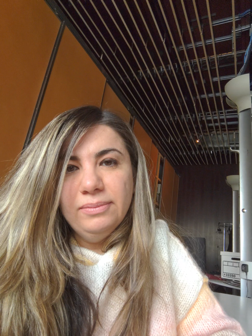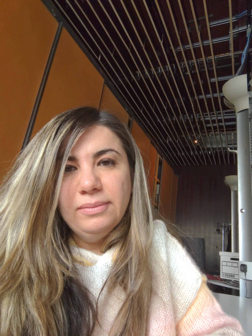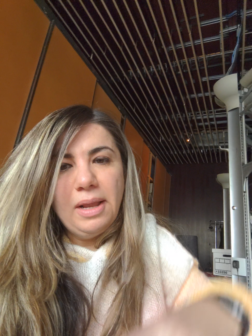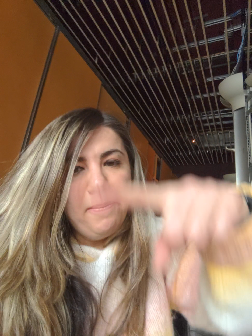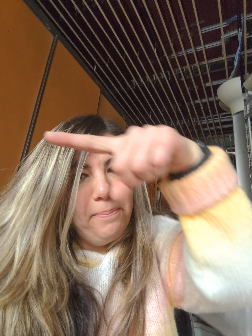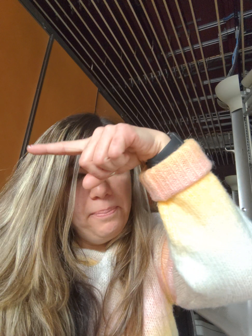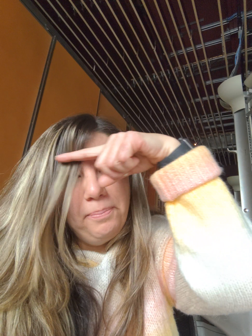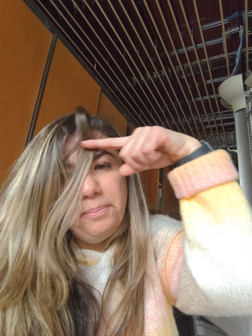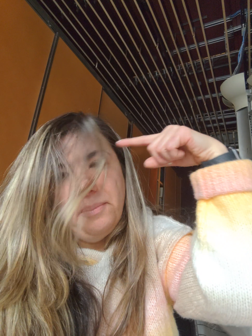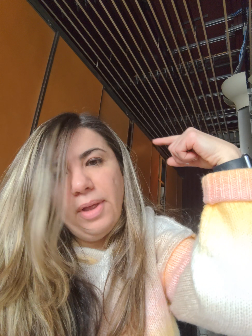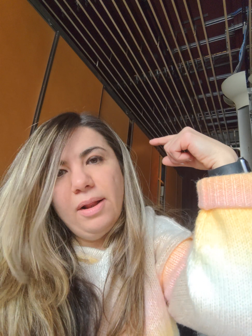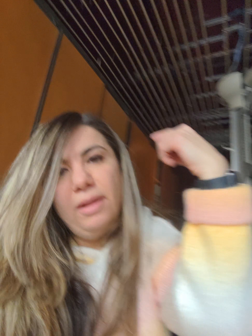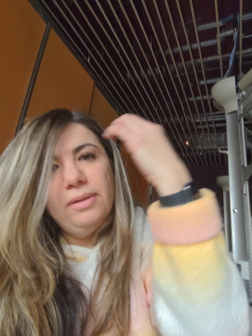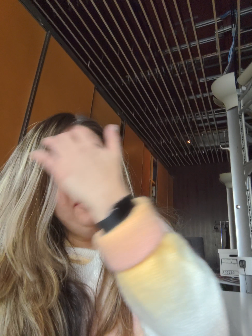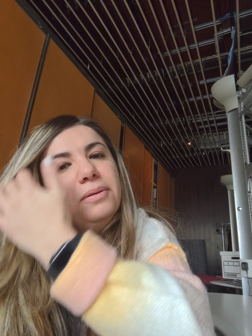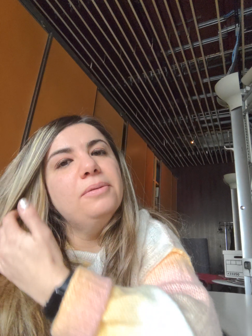black